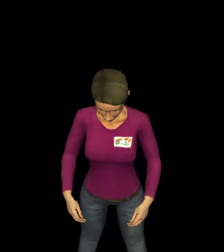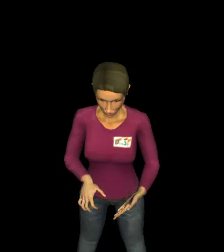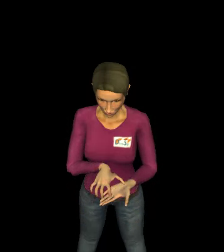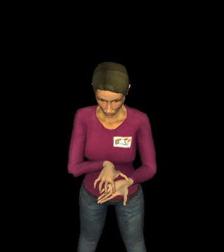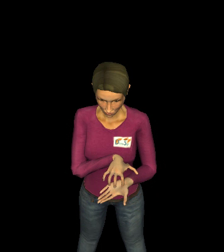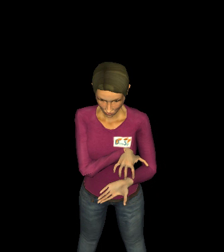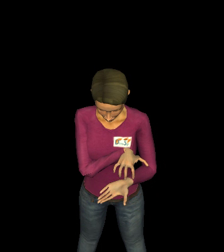بخيل